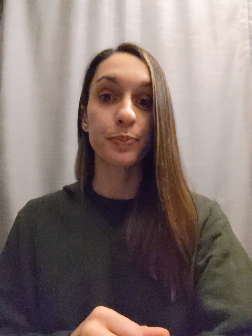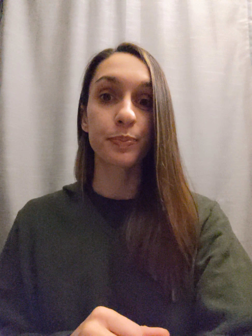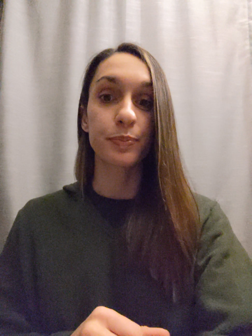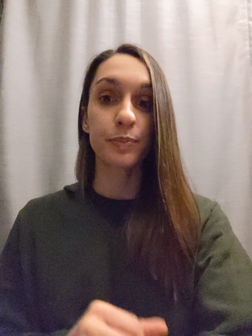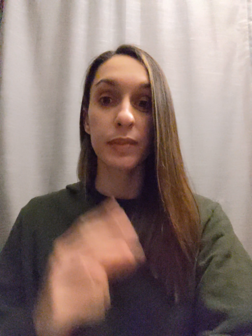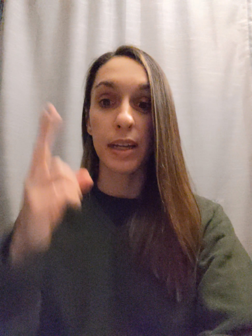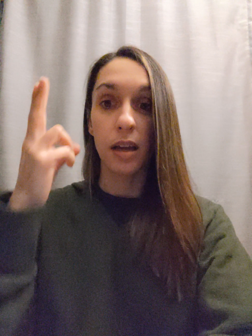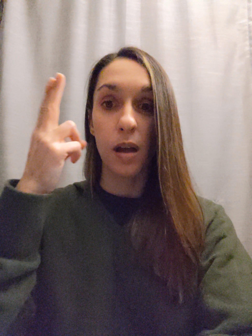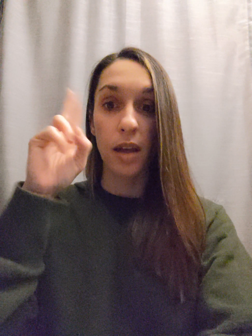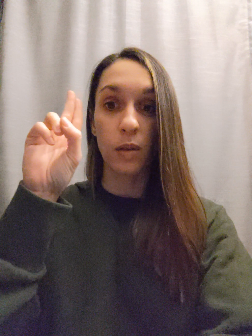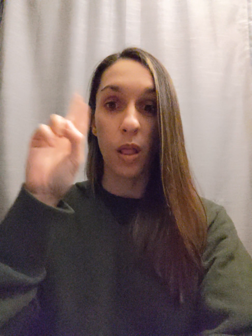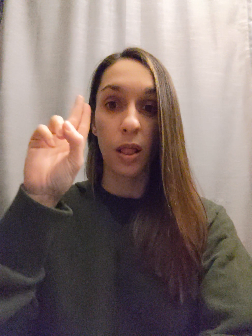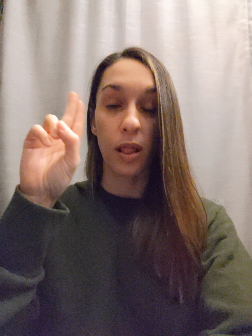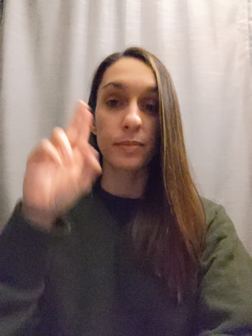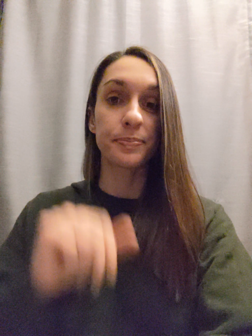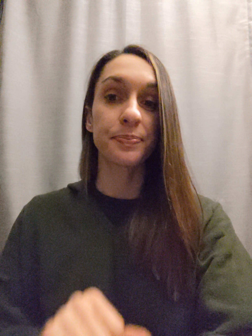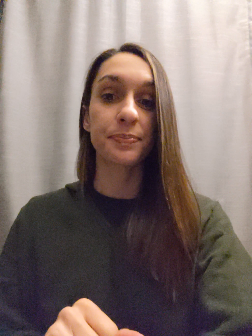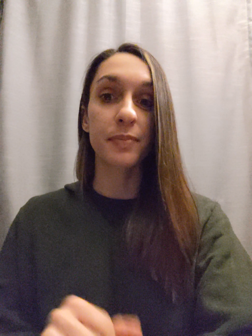uncle